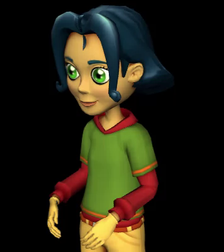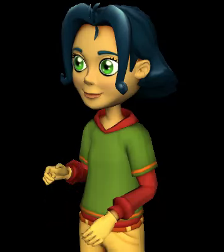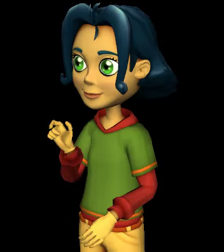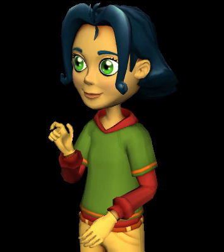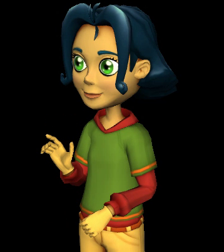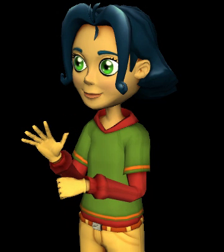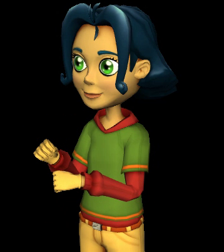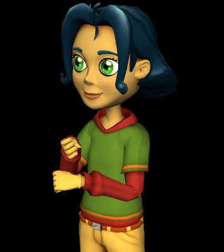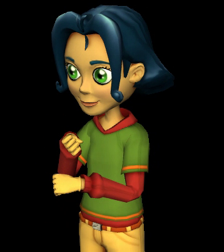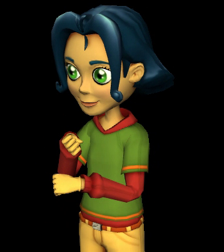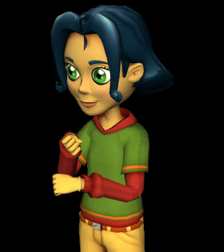فائز